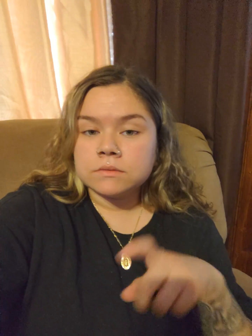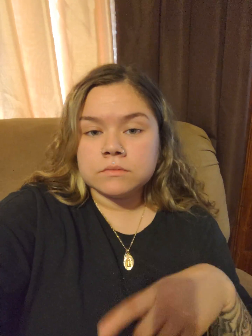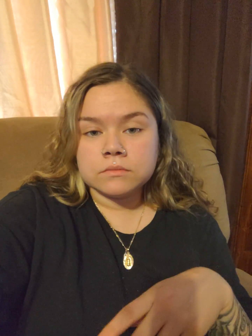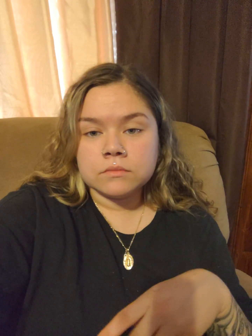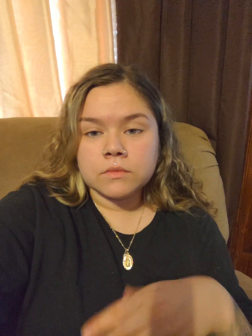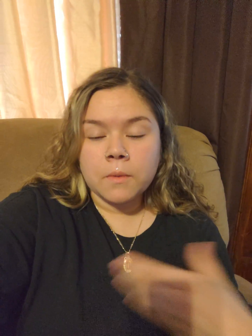pour